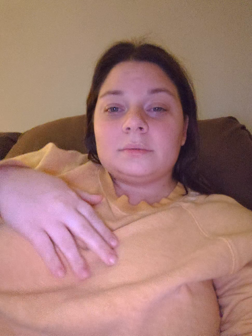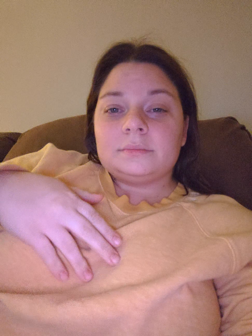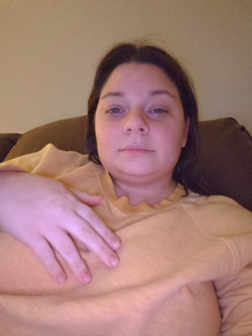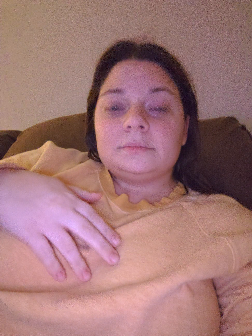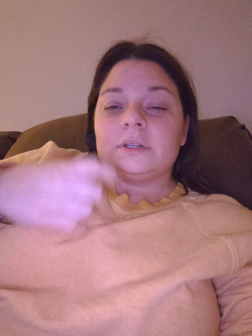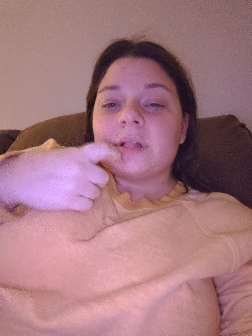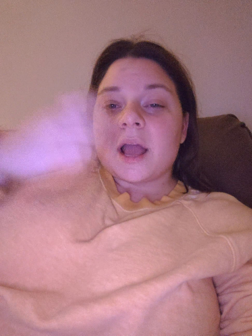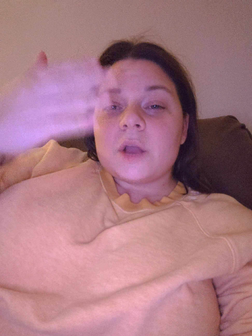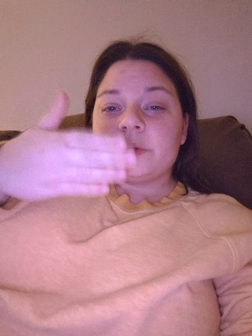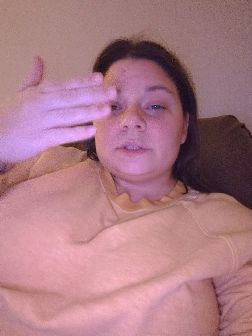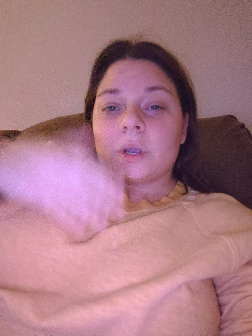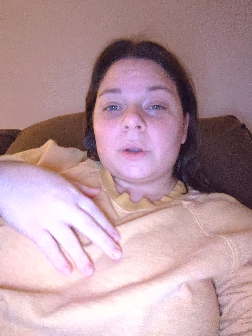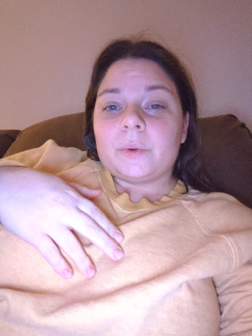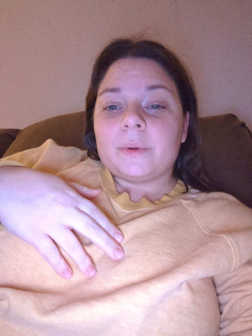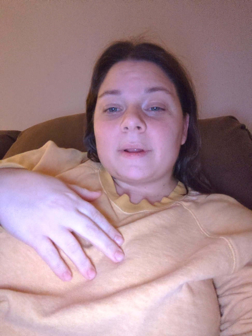window